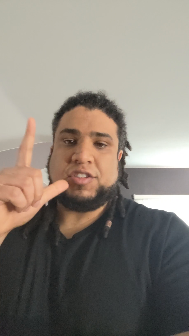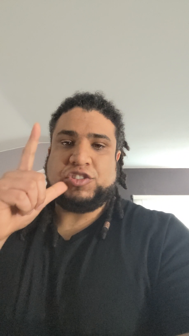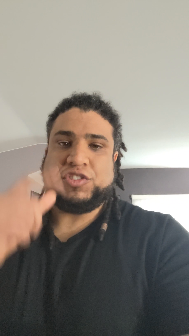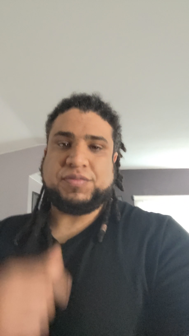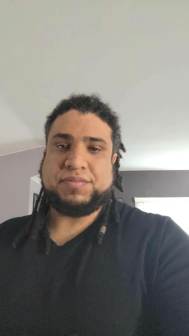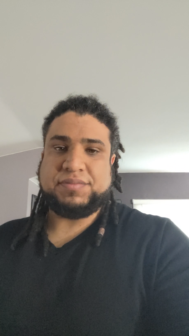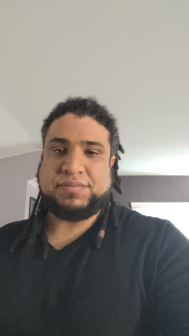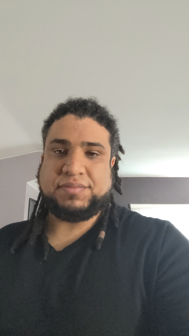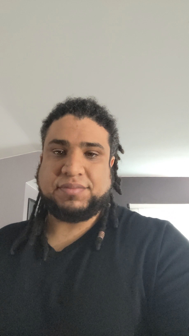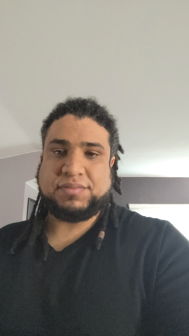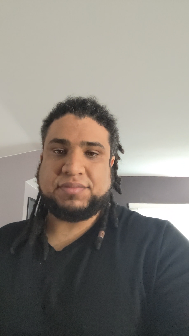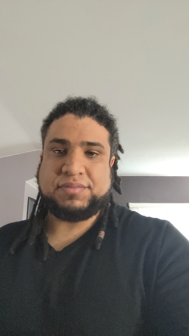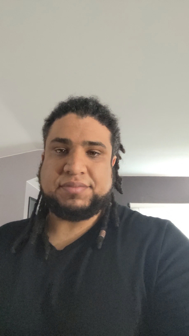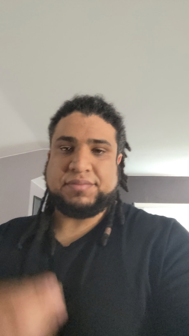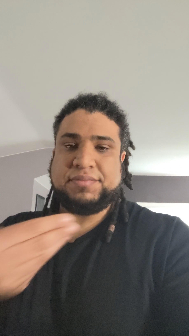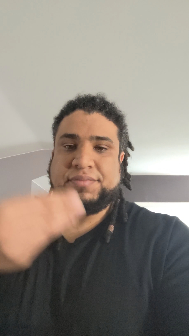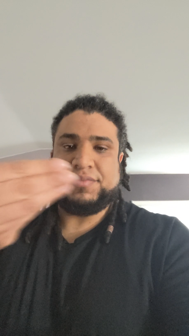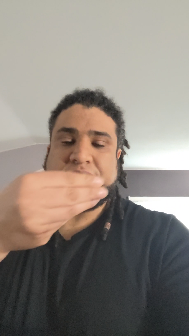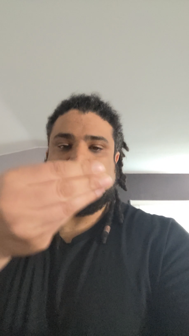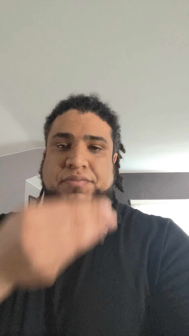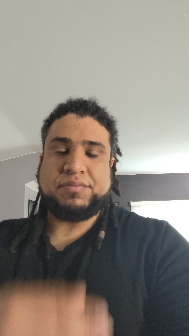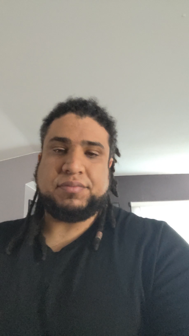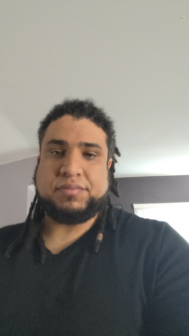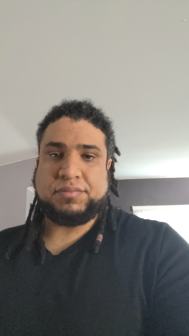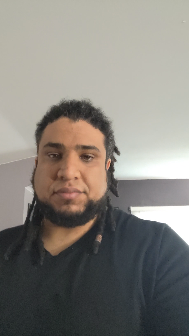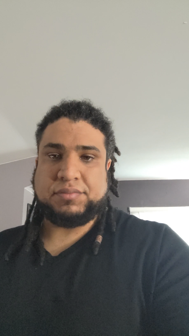shopping